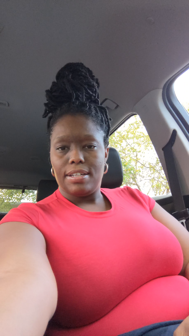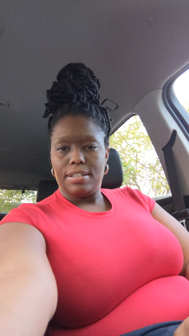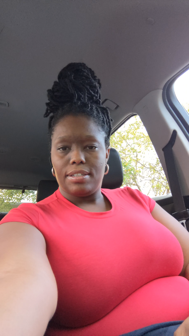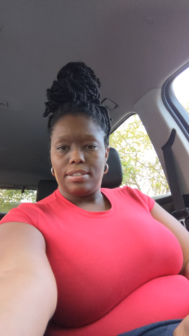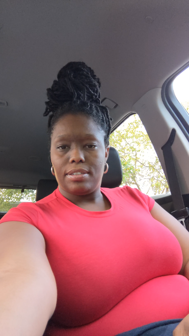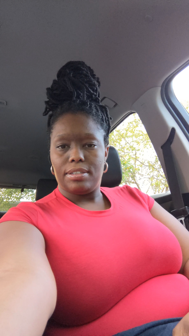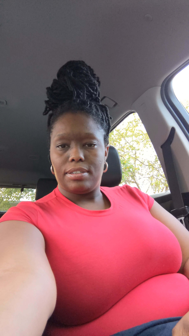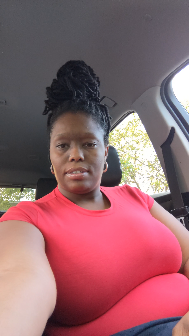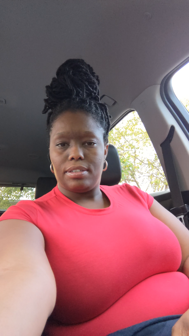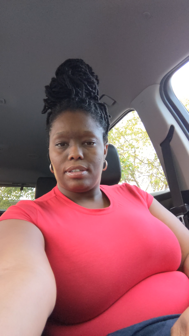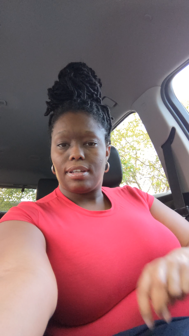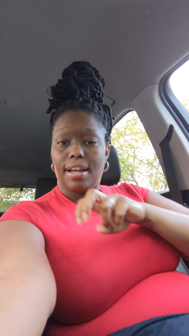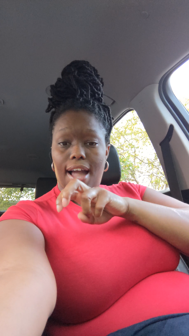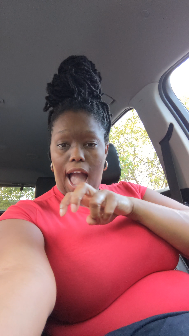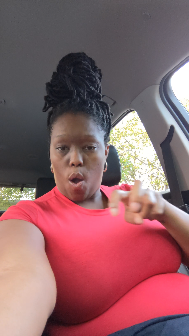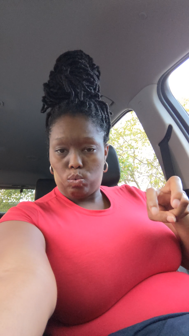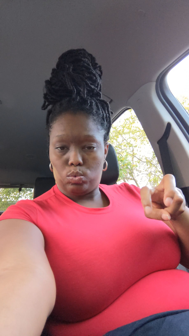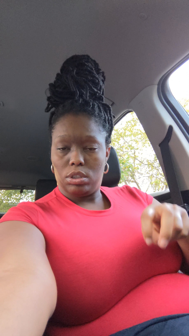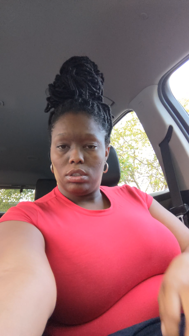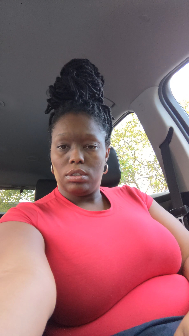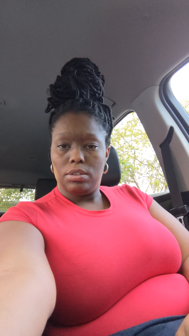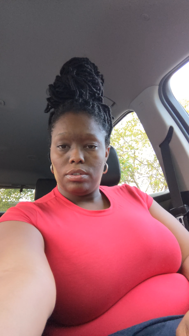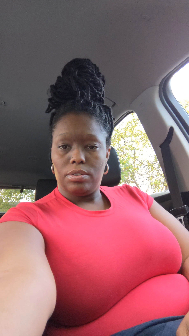couch